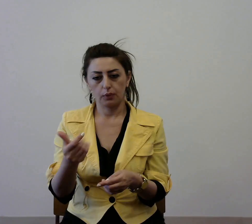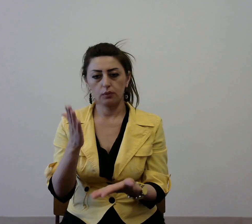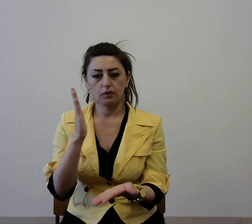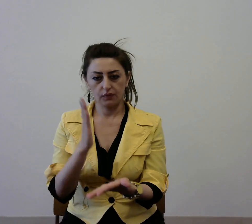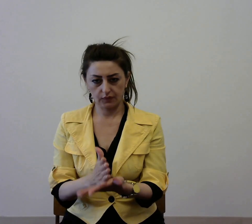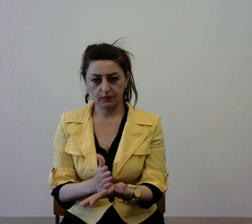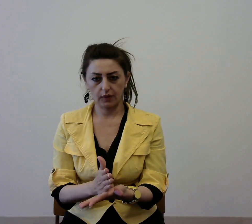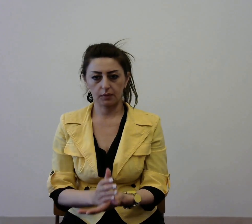var